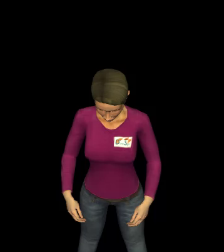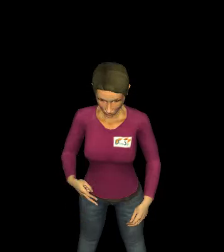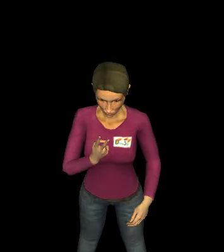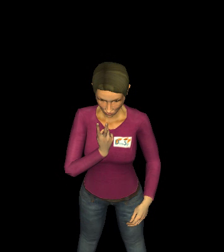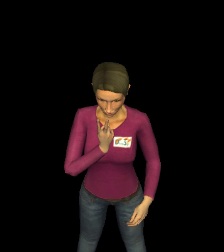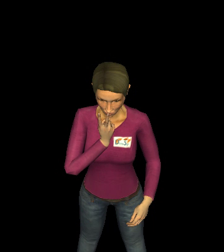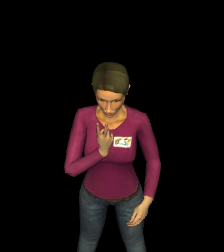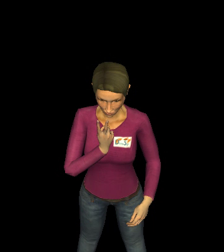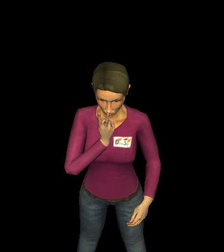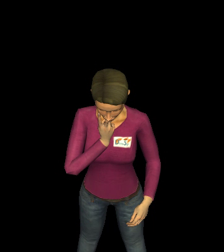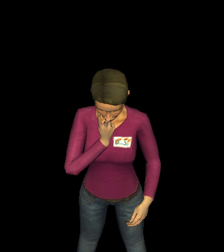يدخن